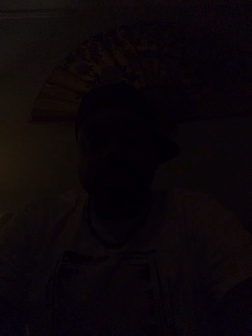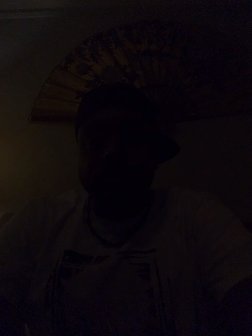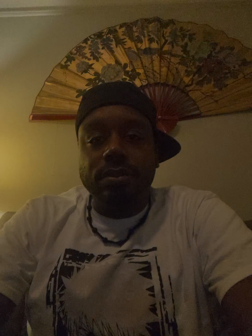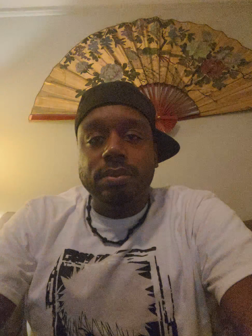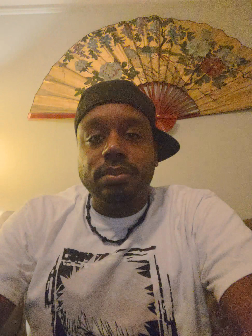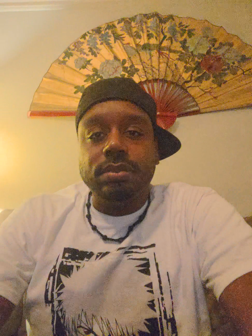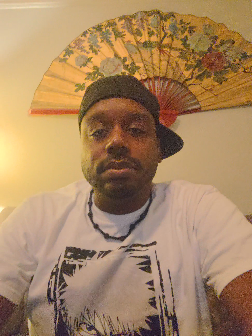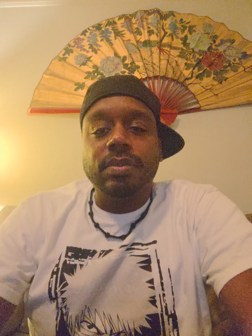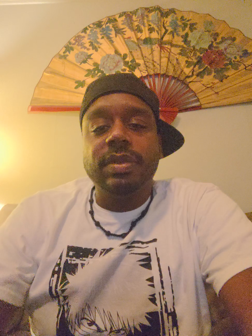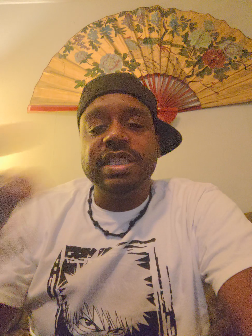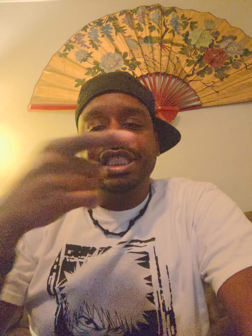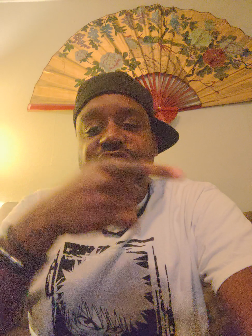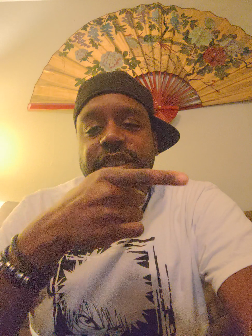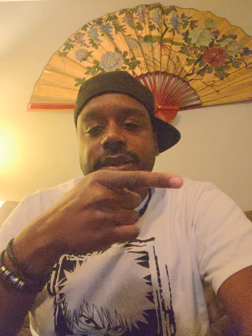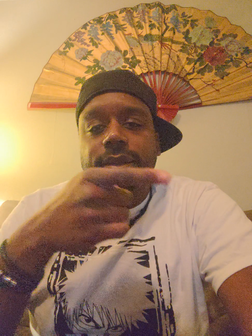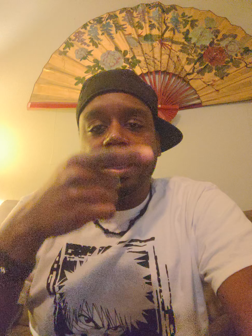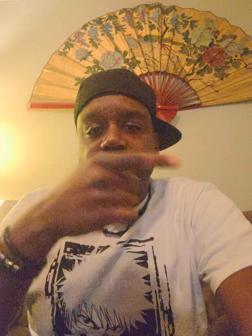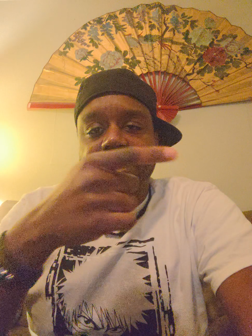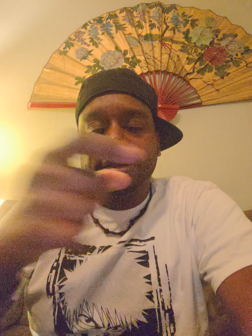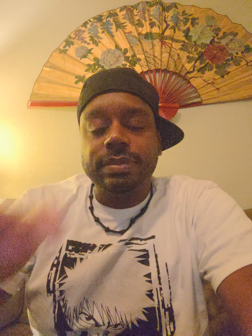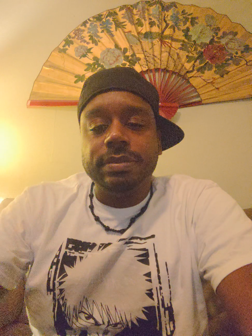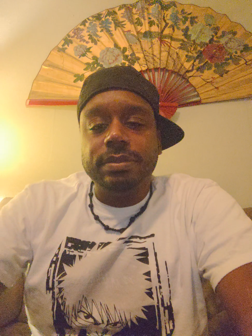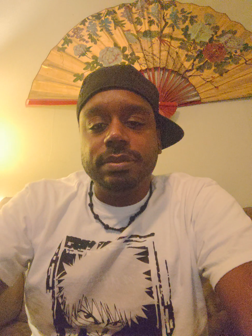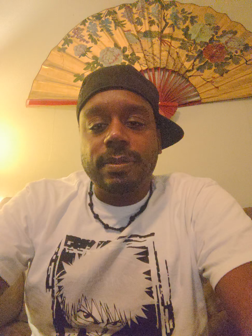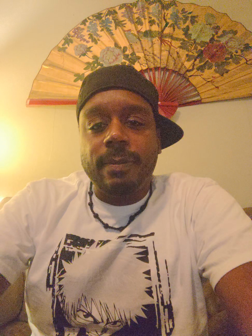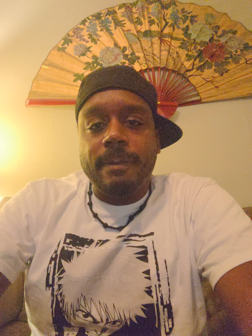he/she/it